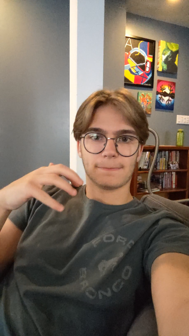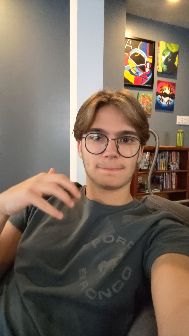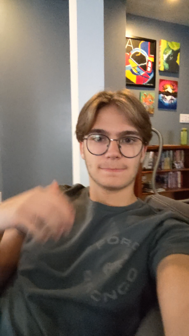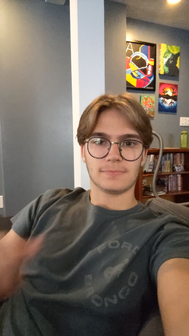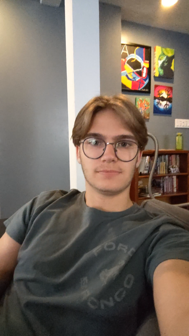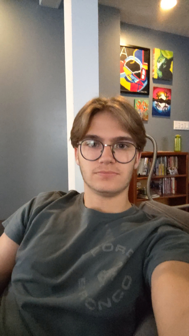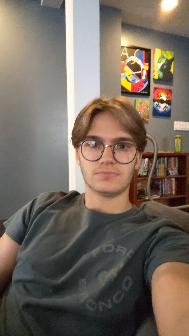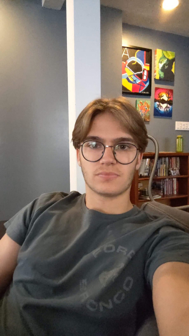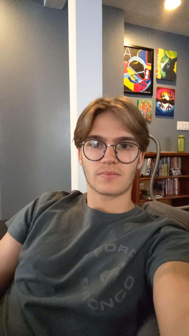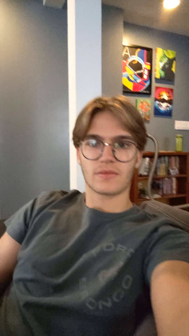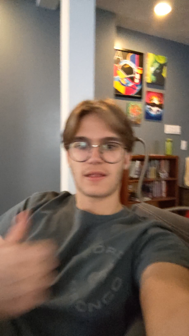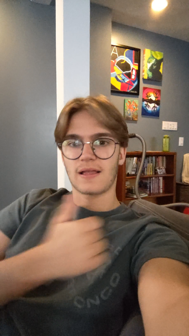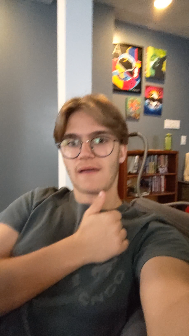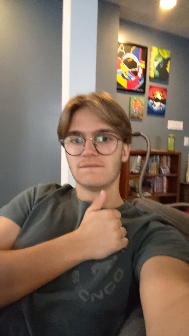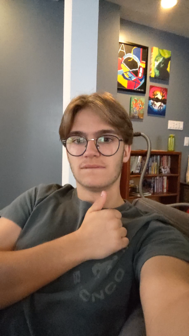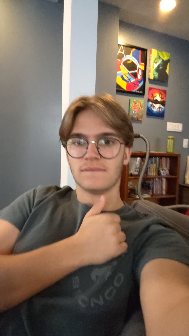love